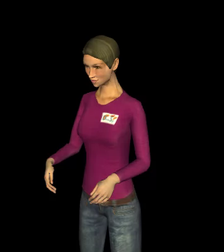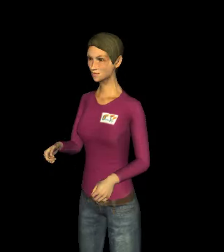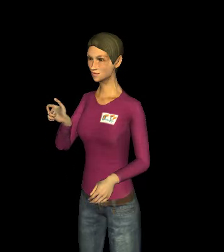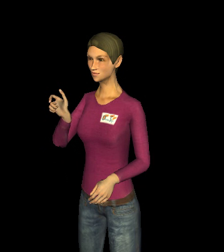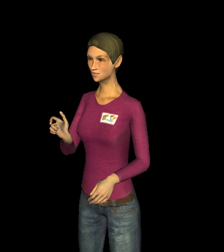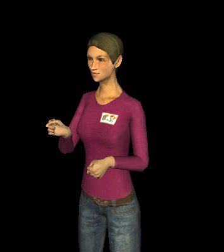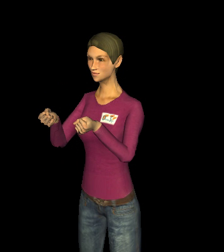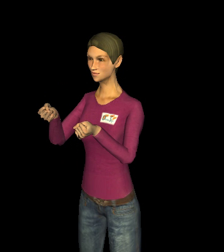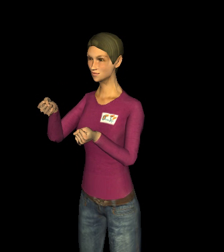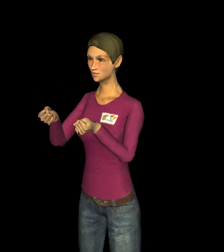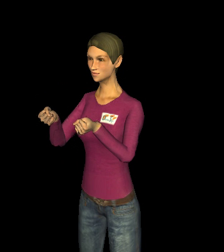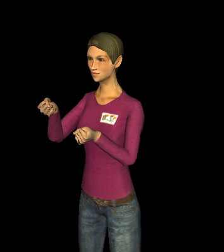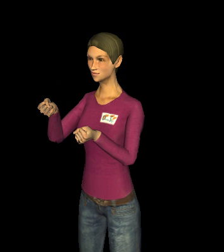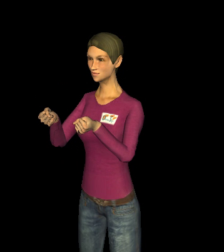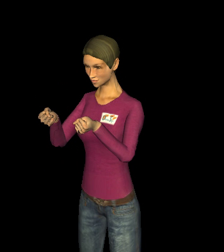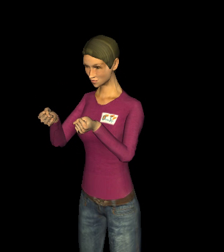سائق